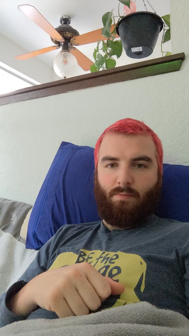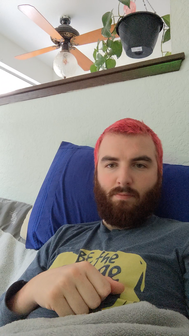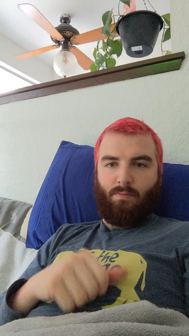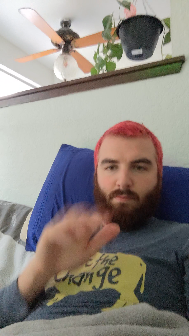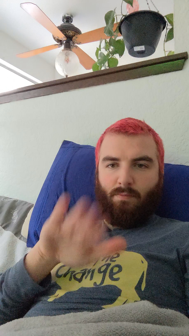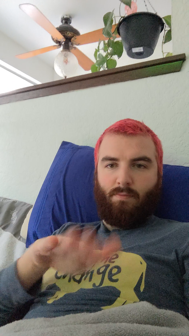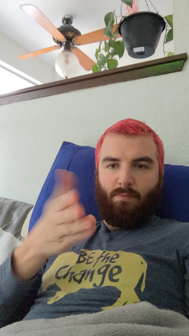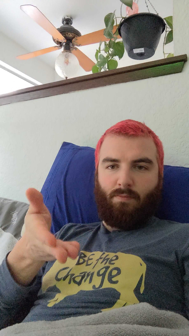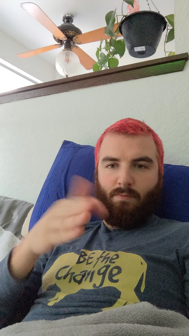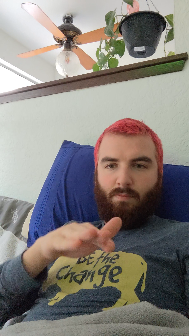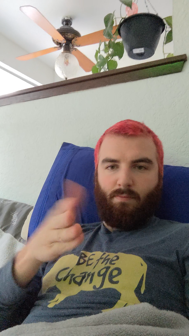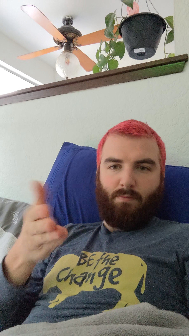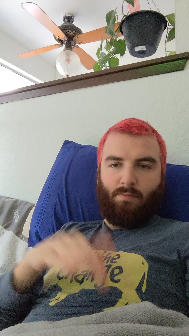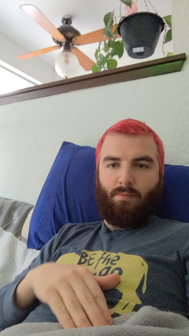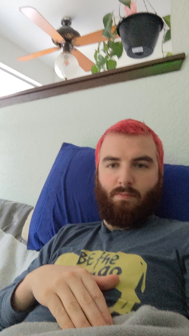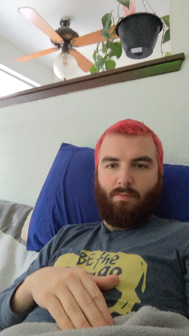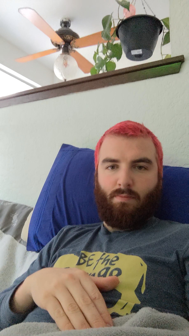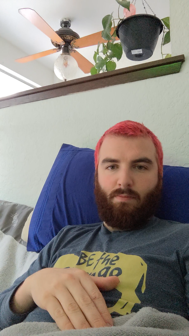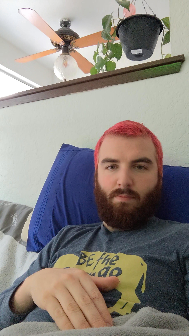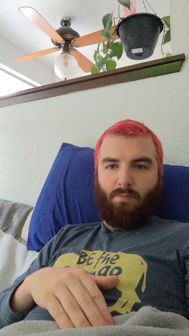cook